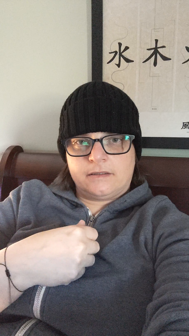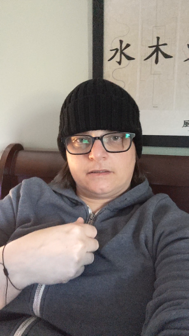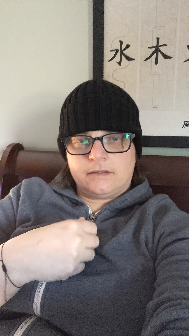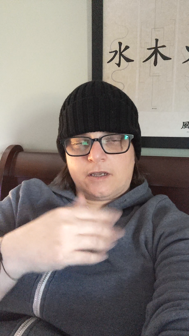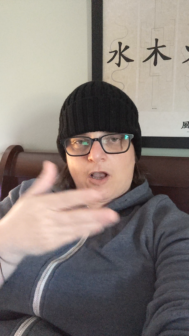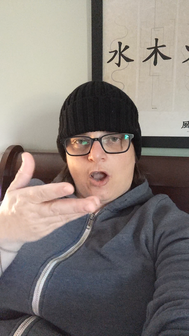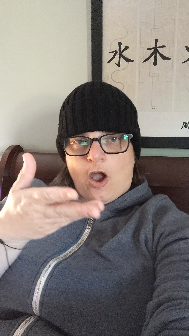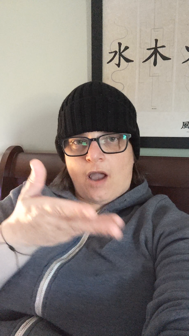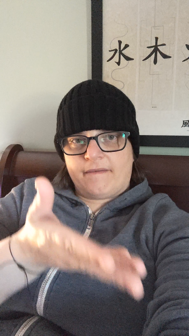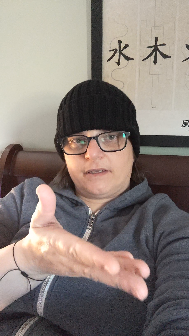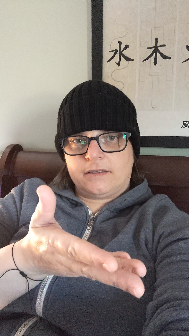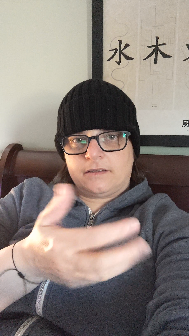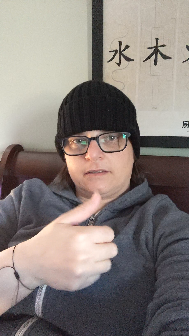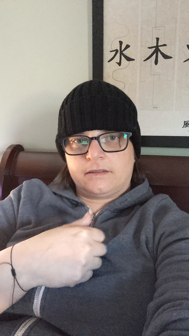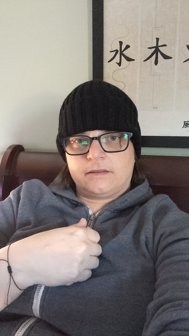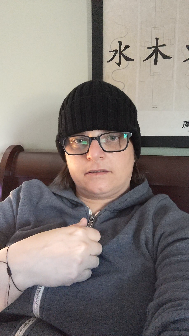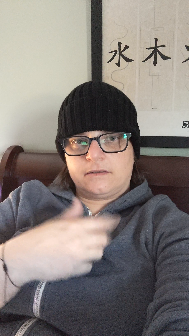oven